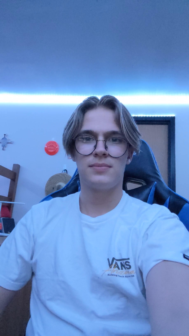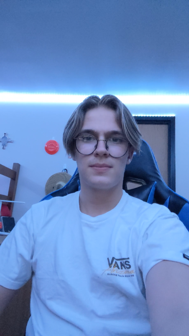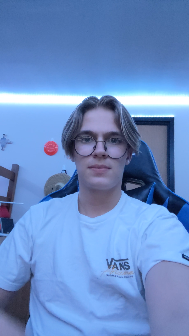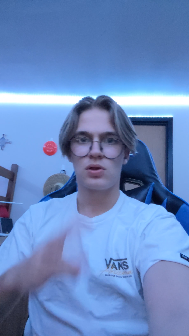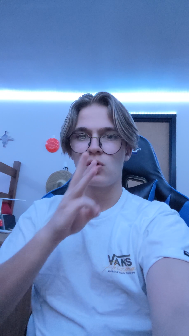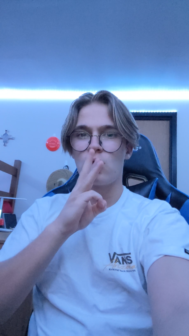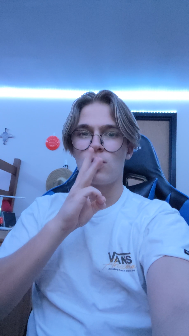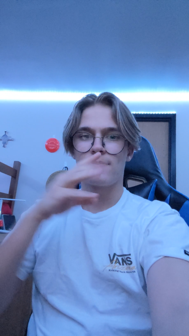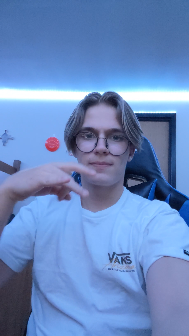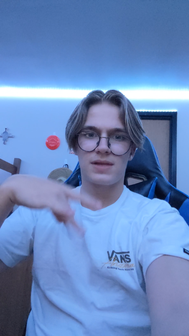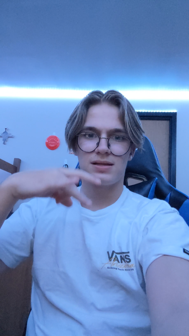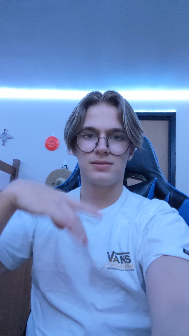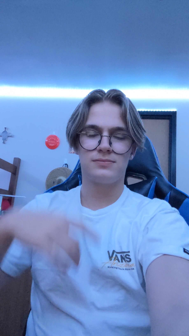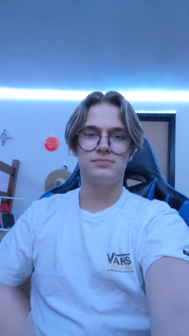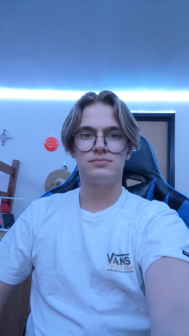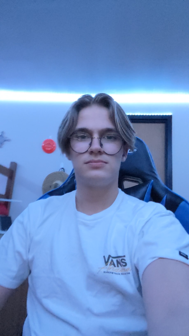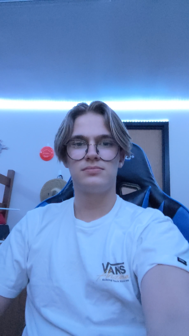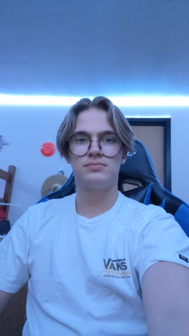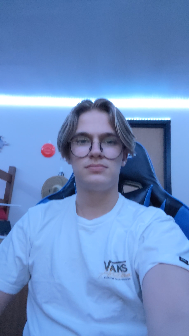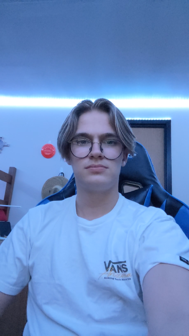melon